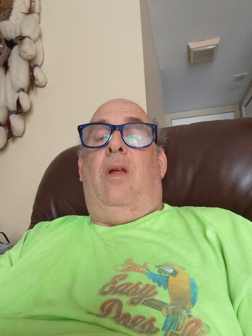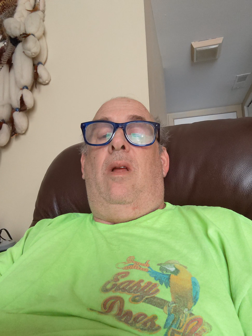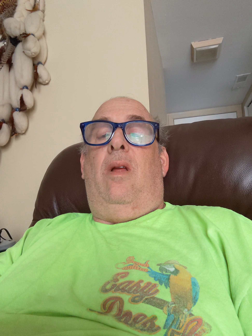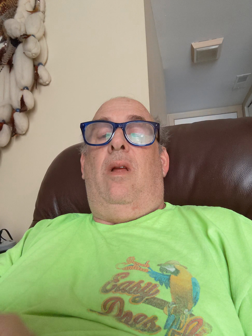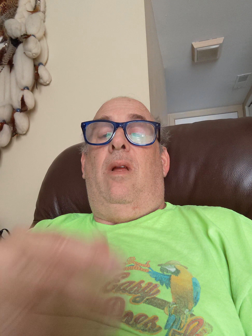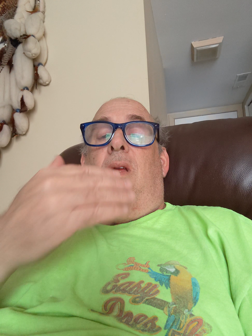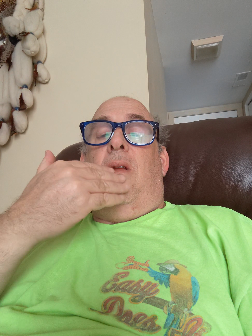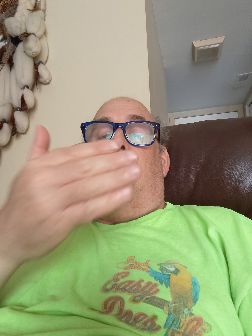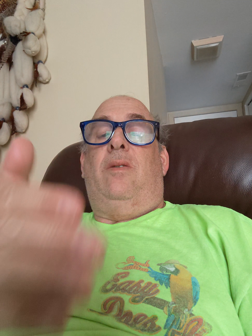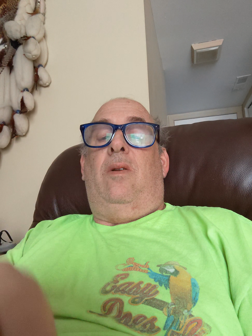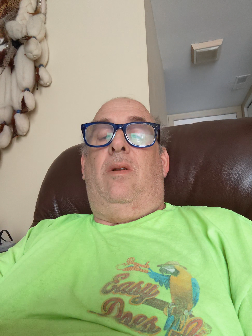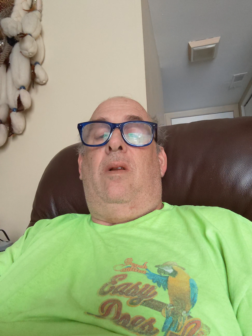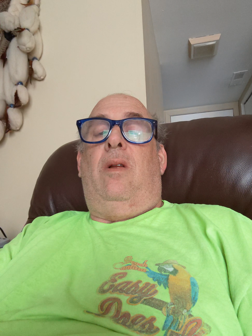thank you